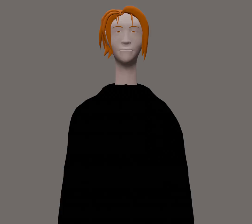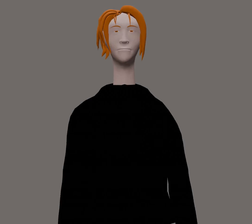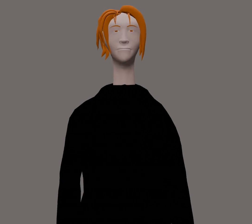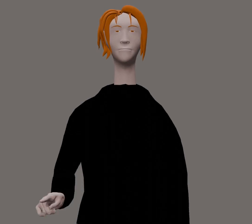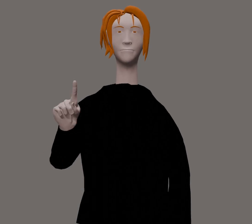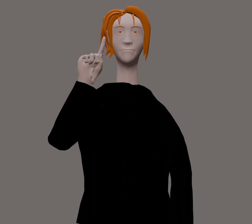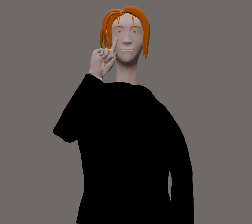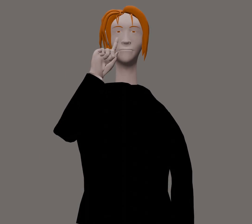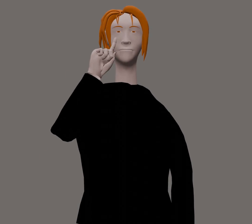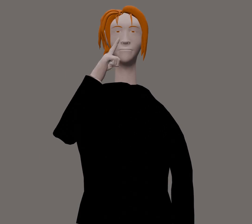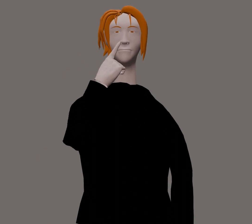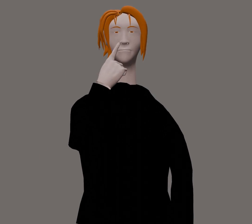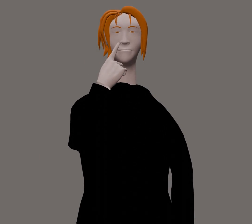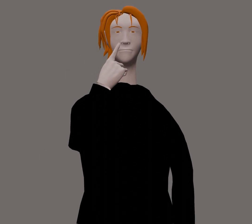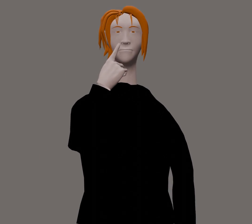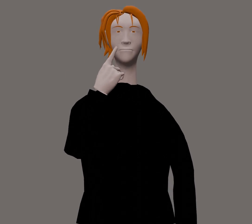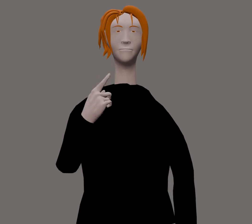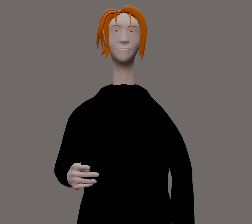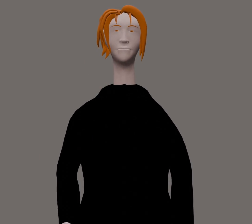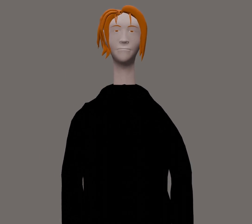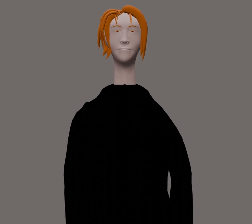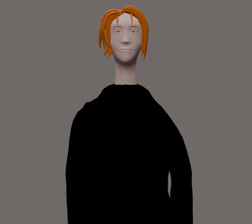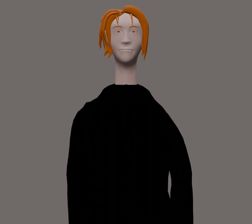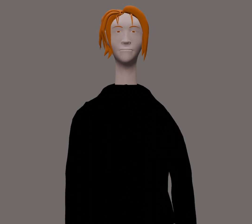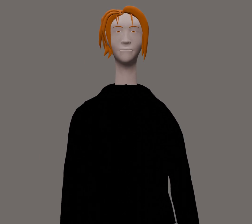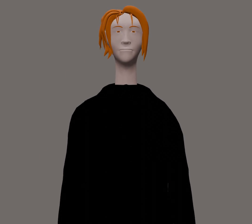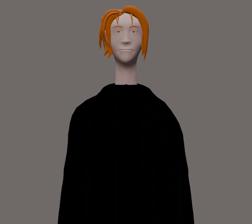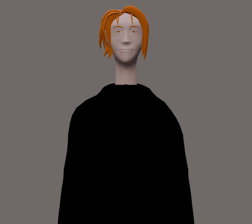Bore